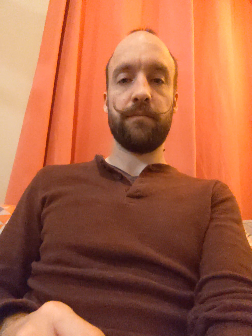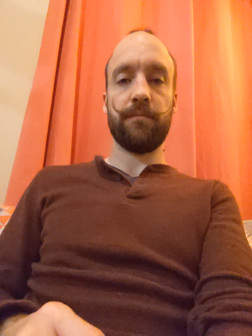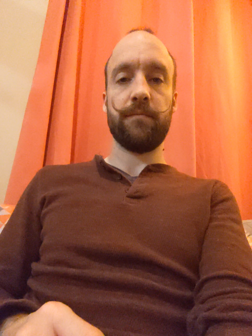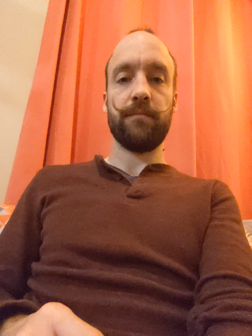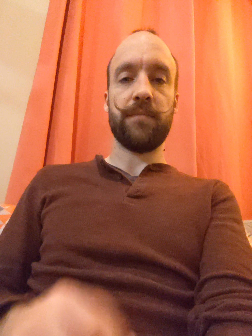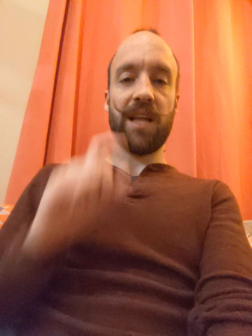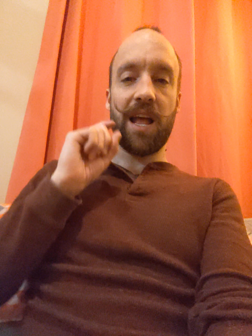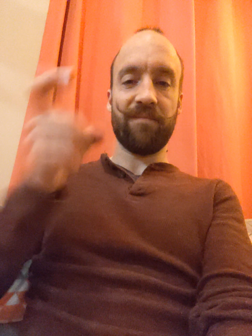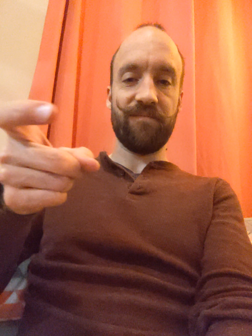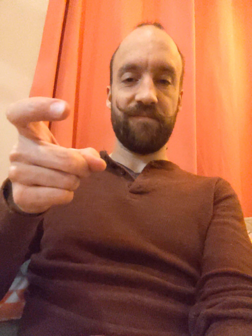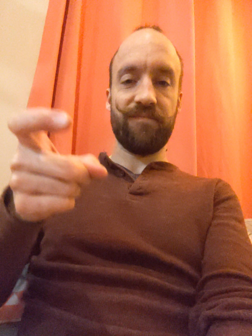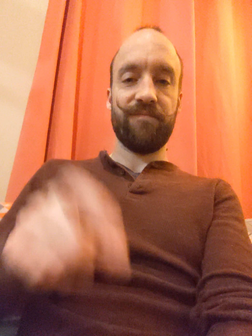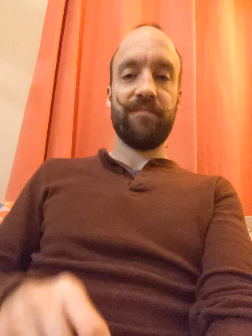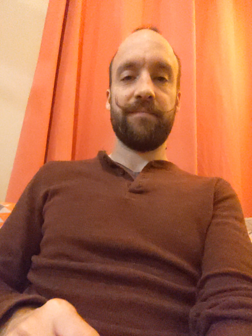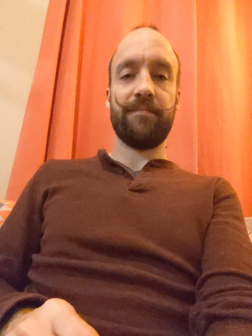gift